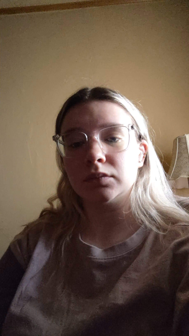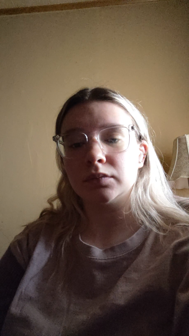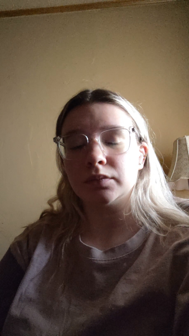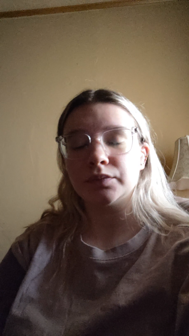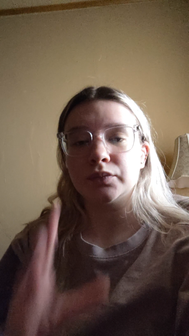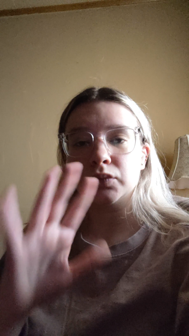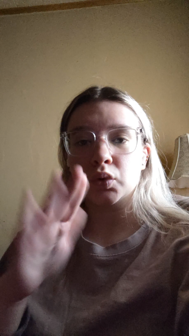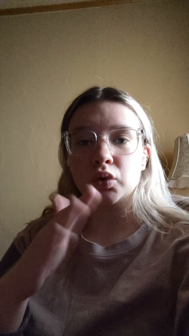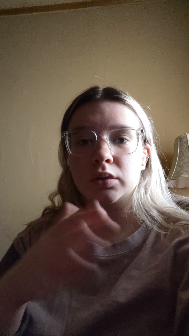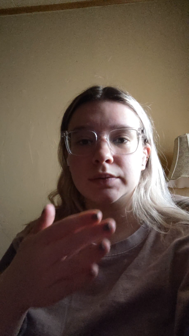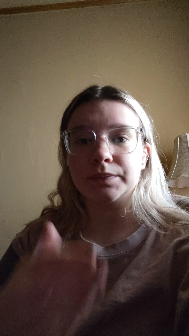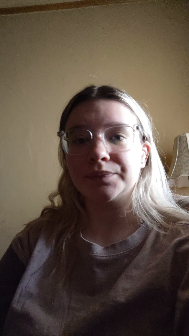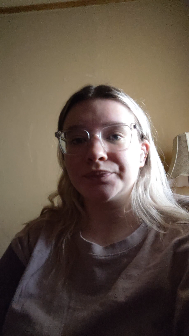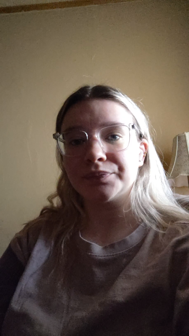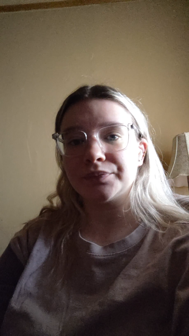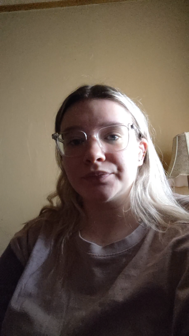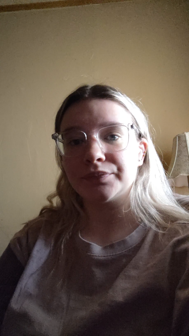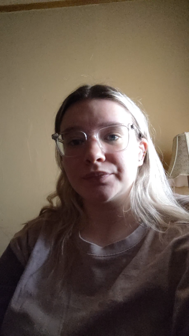cook